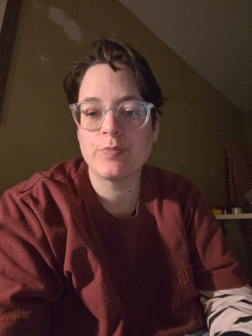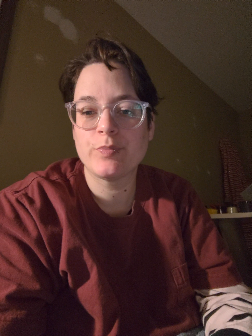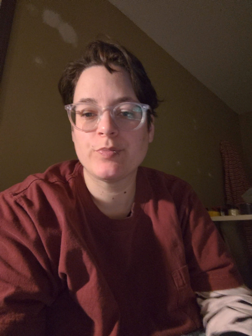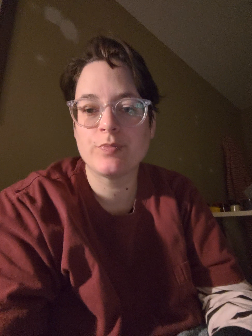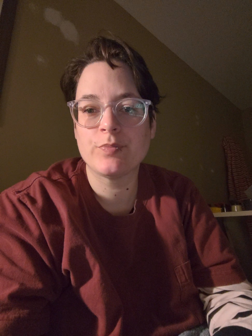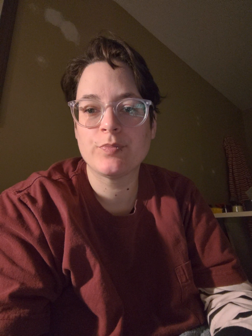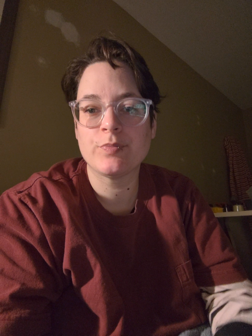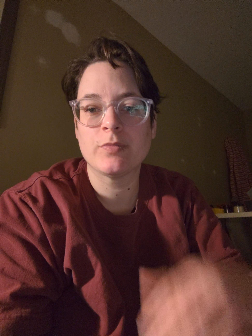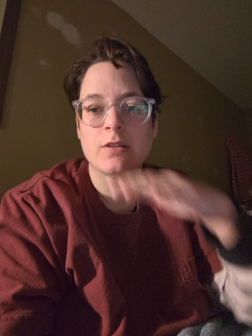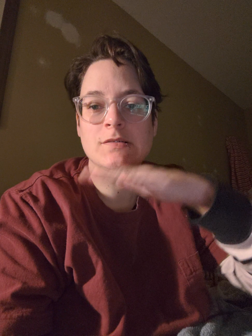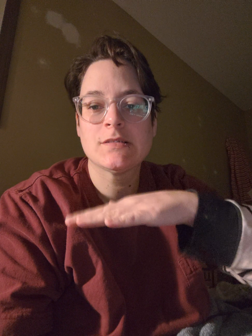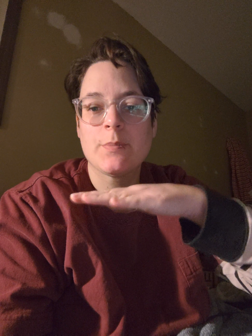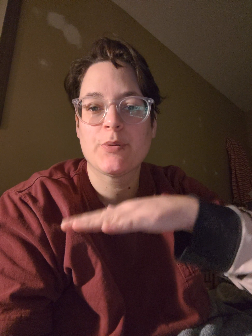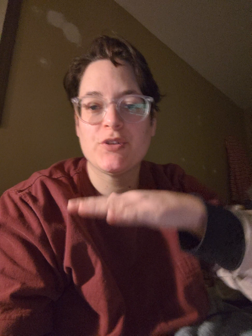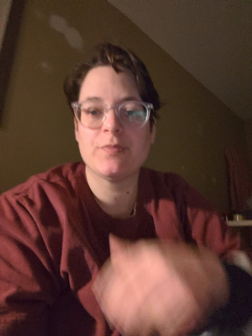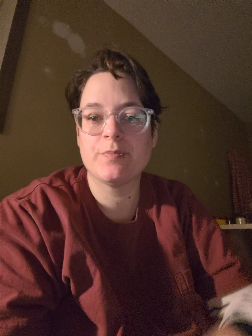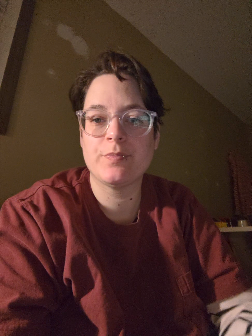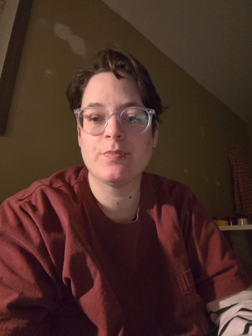table